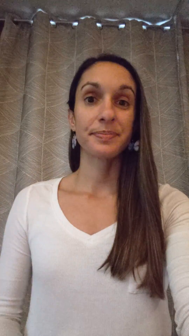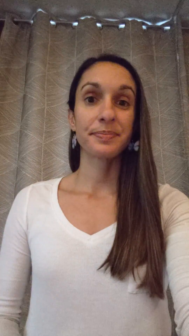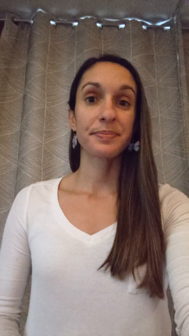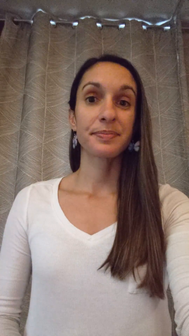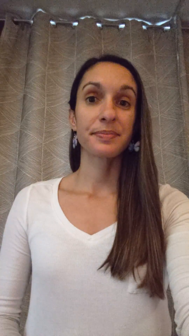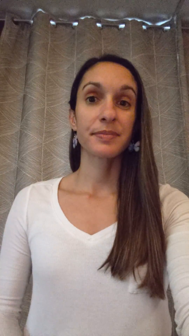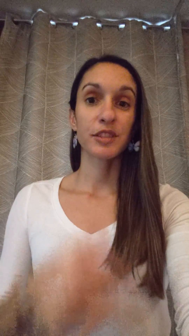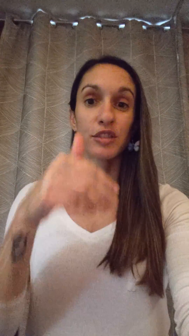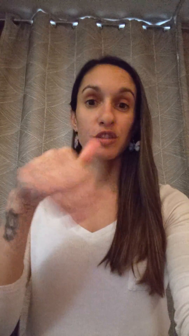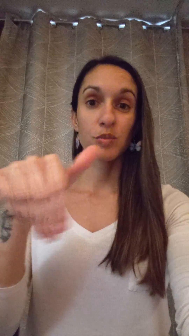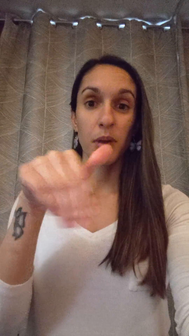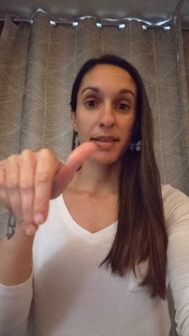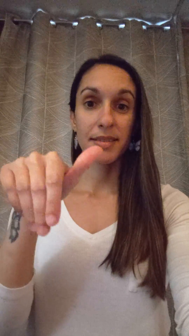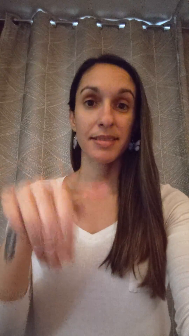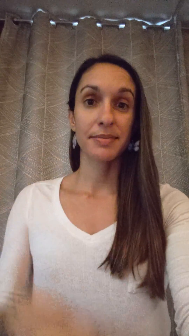shorts